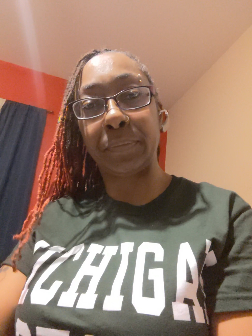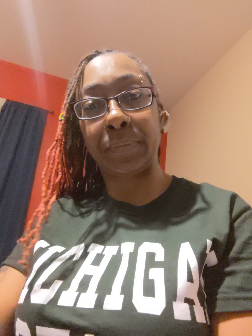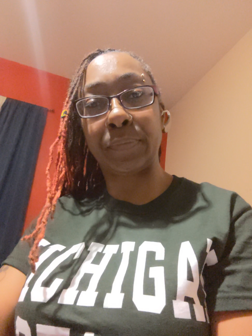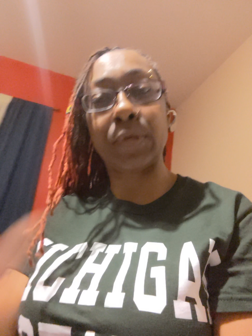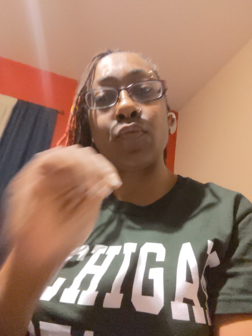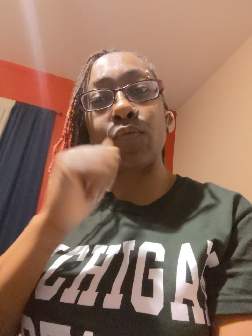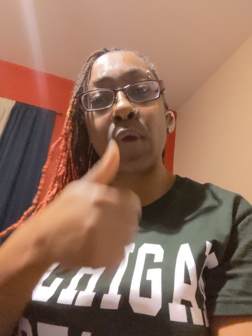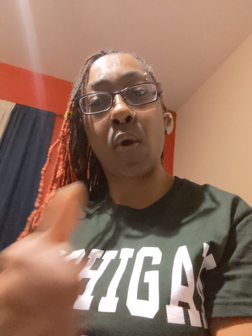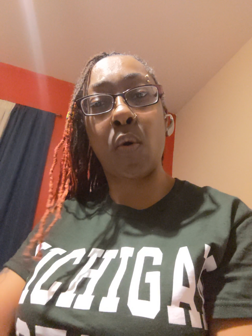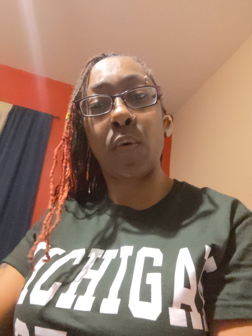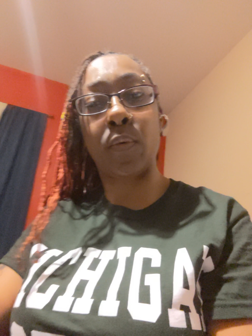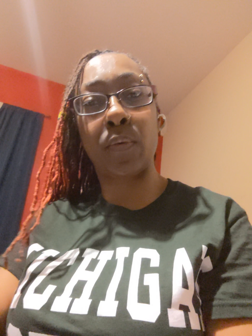tomorrow